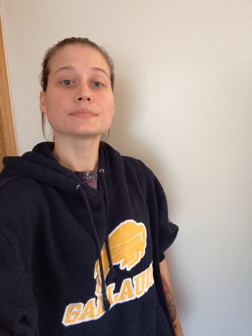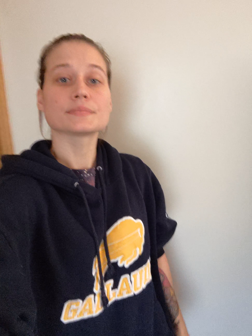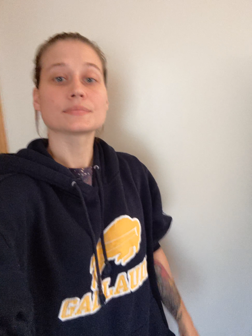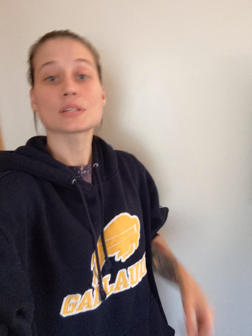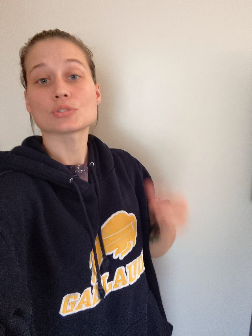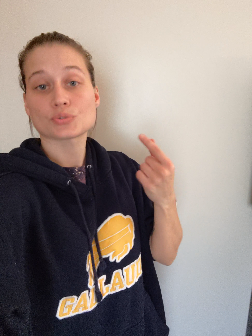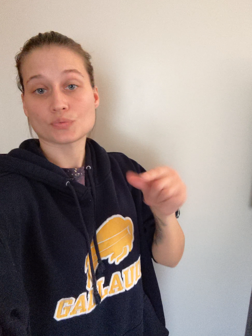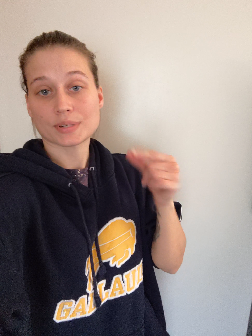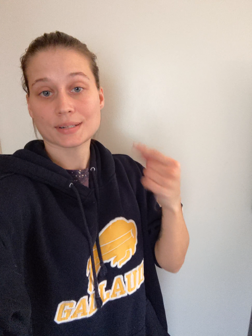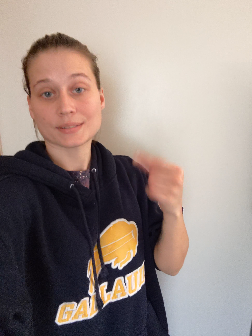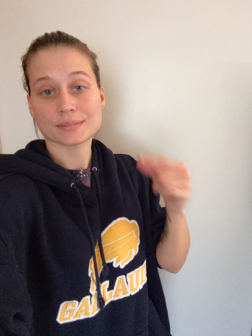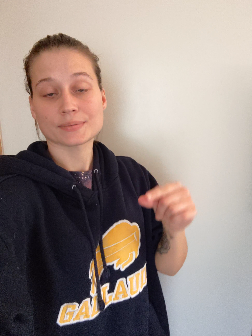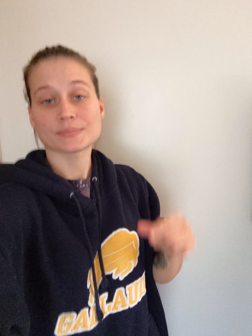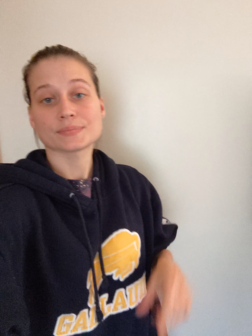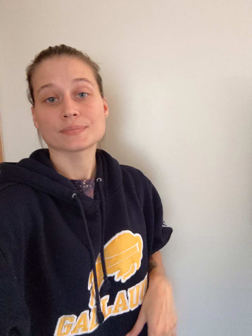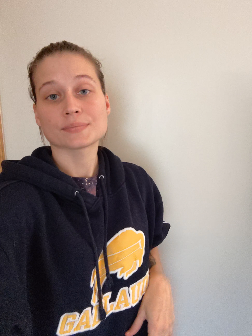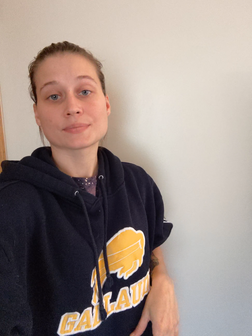green